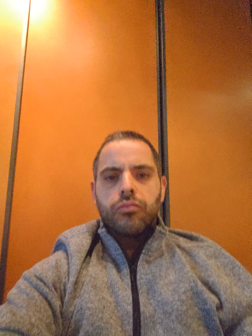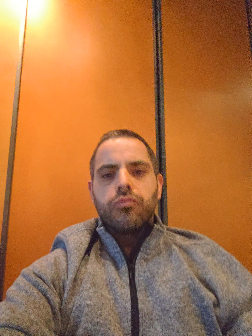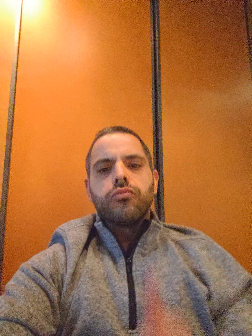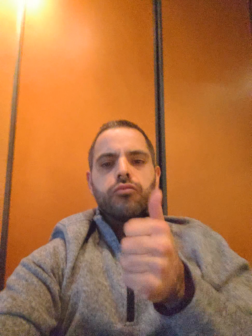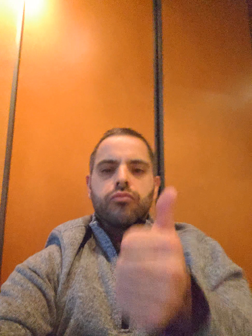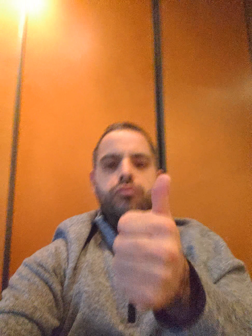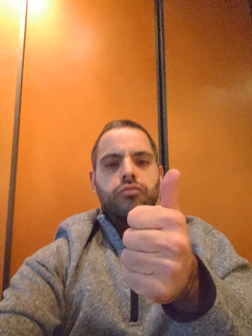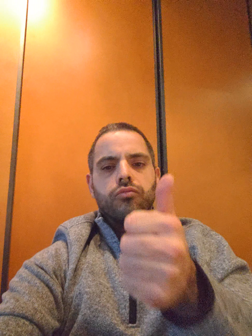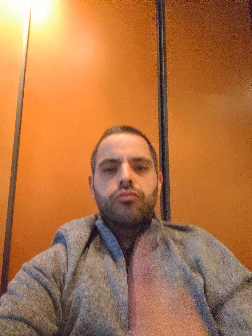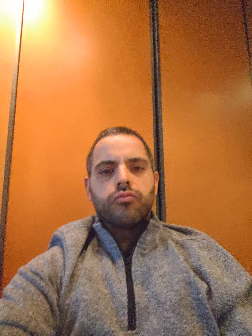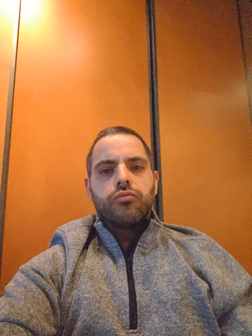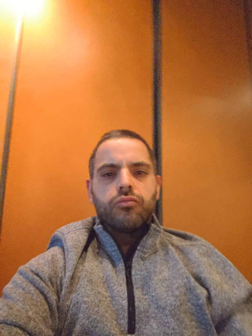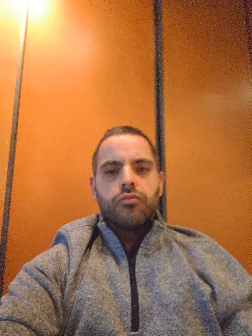yourself